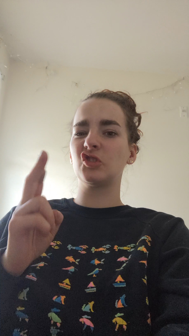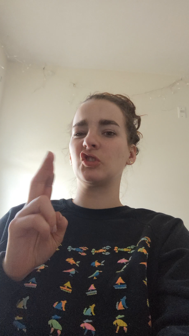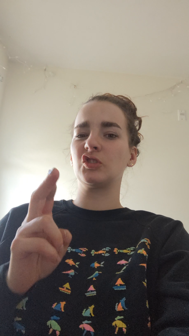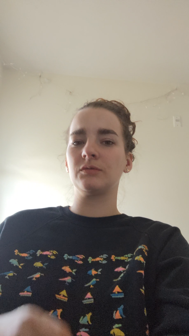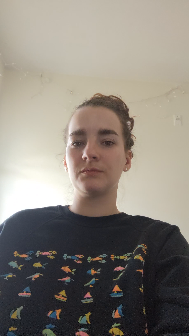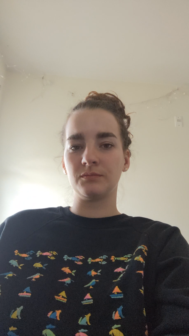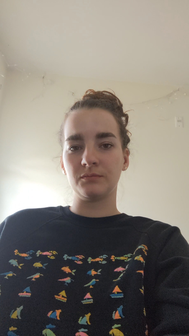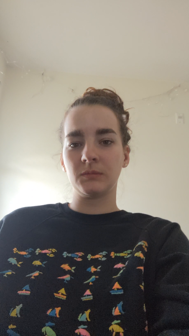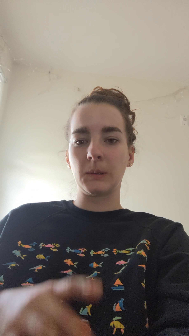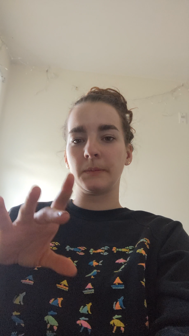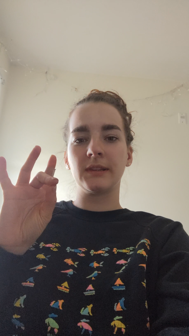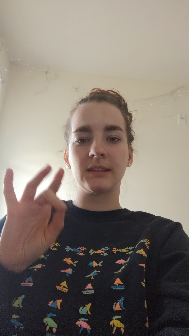pick